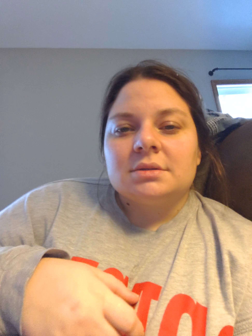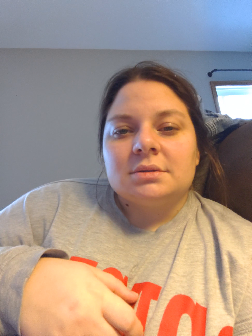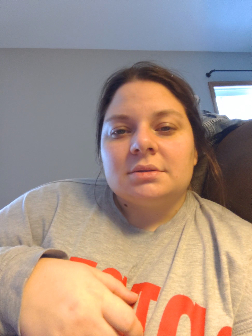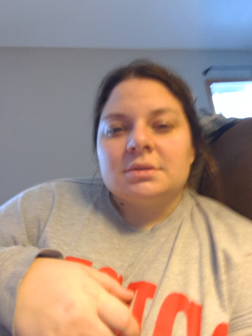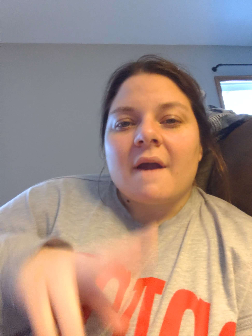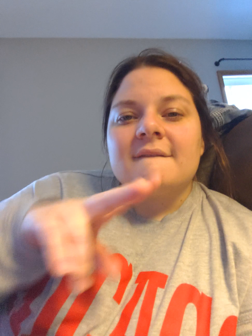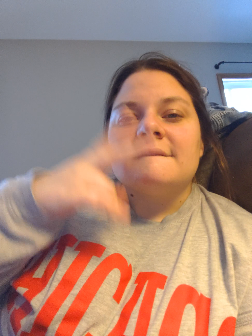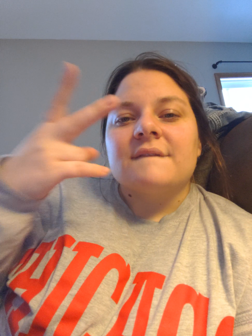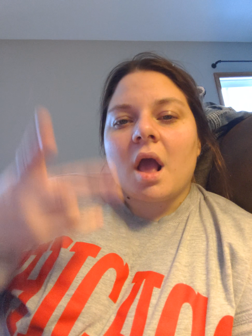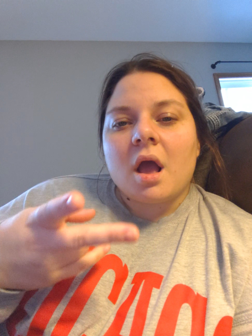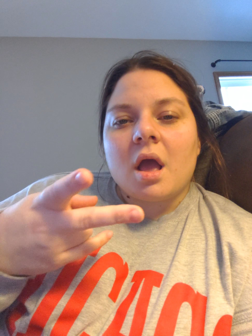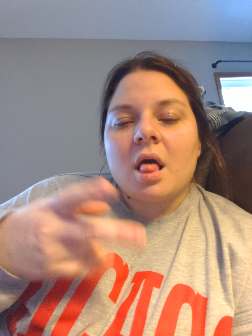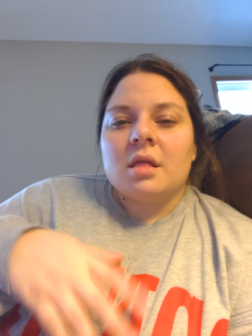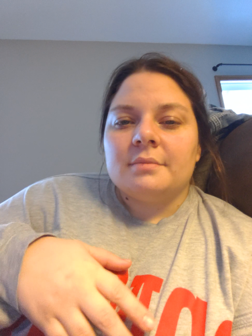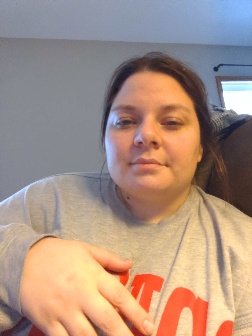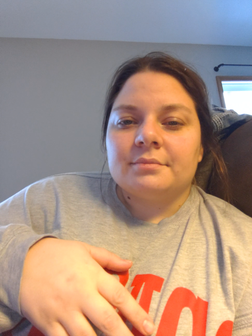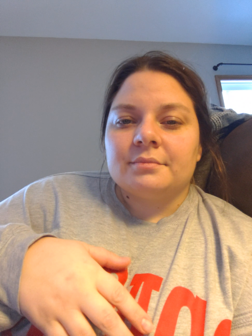fall